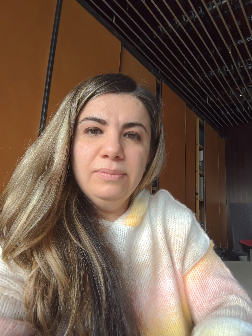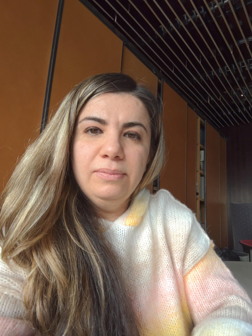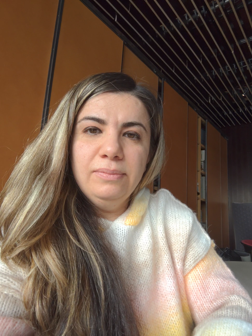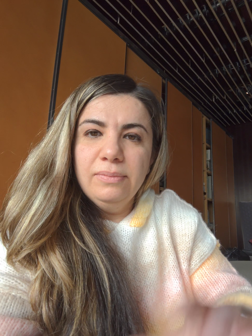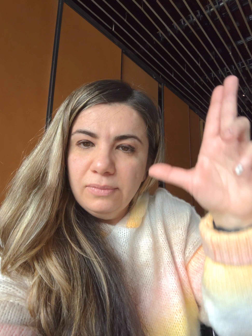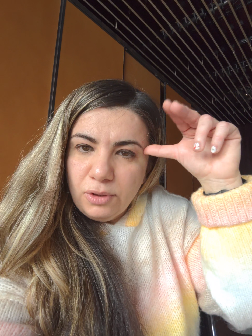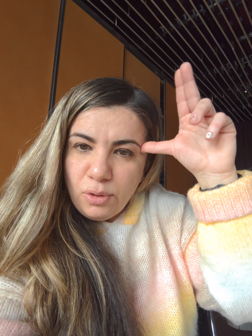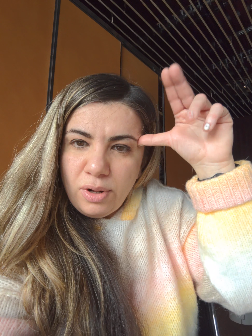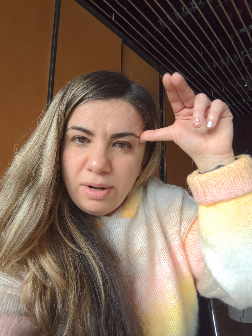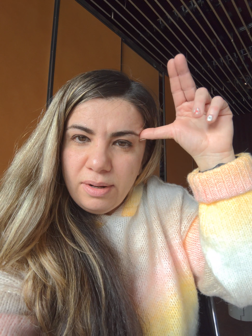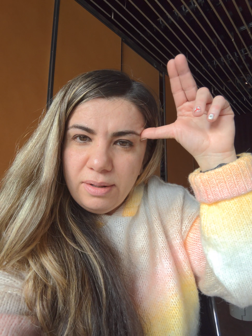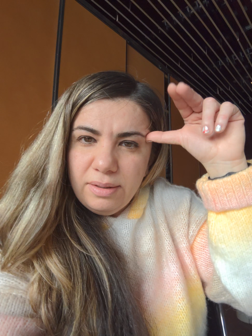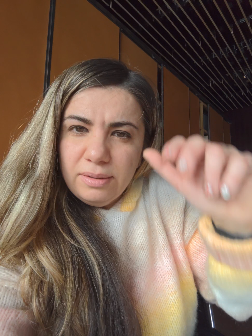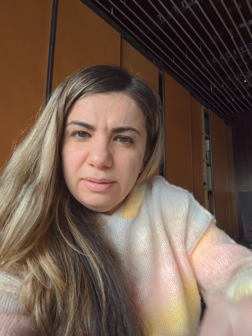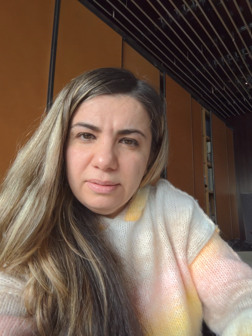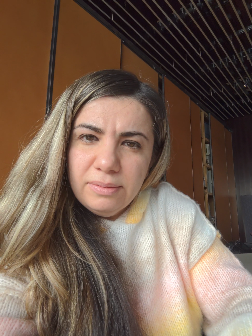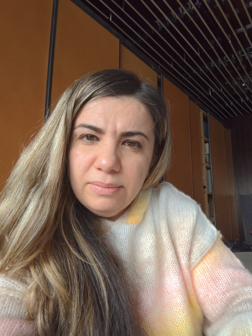horse